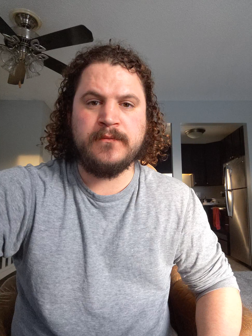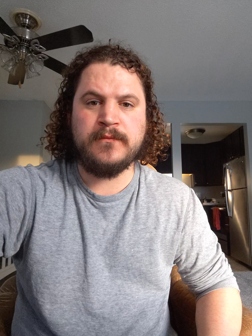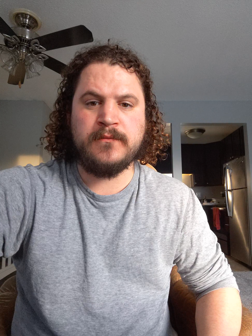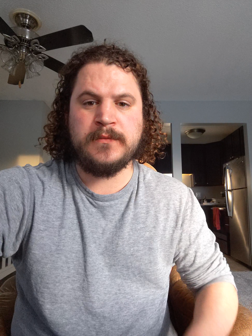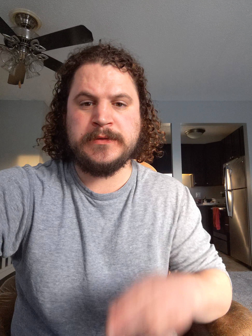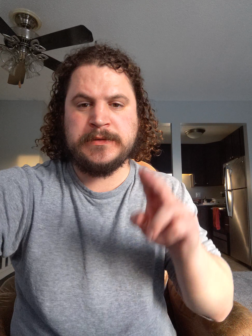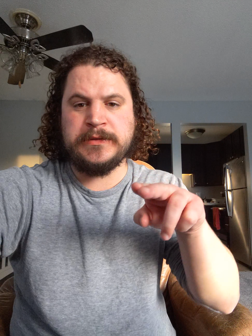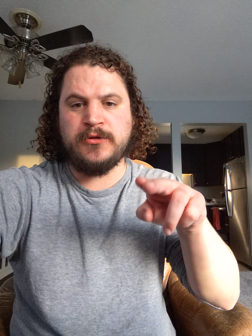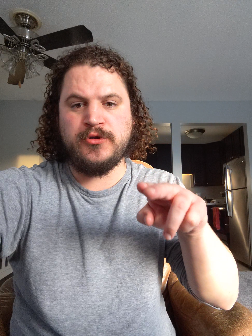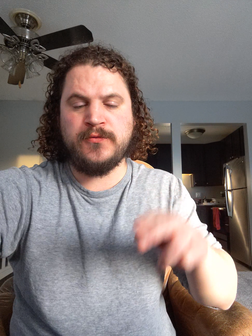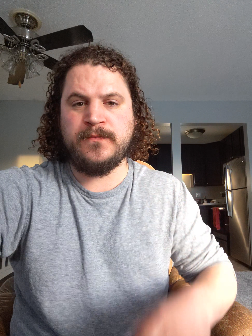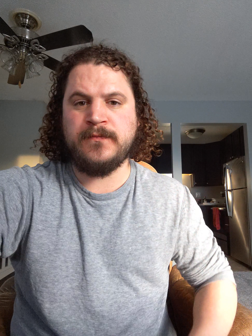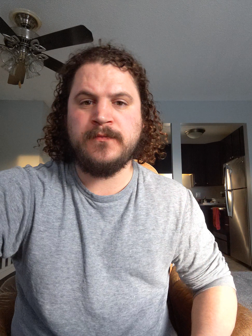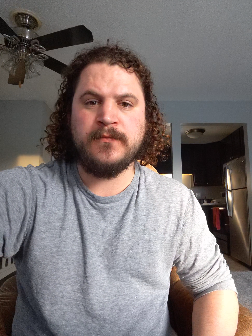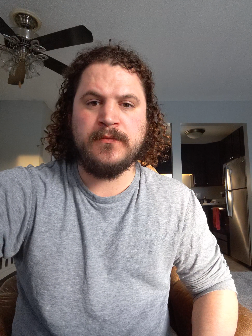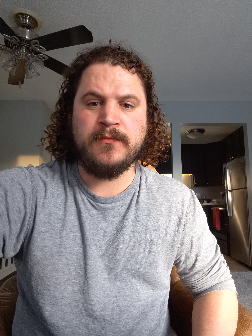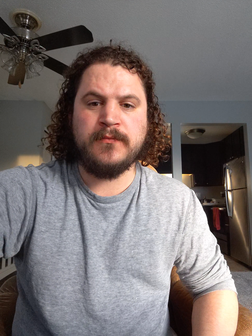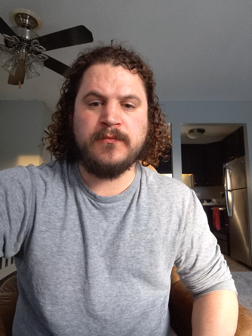chair